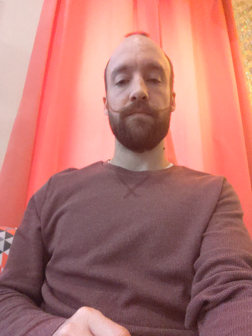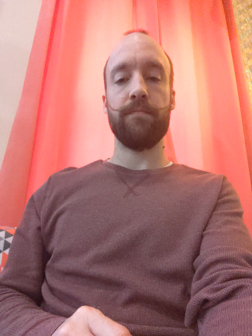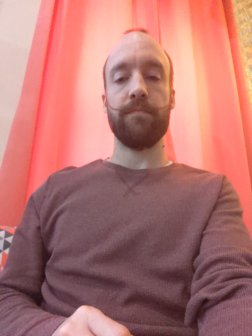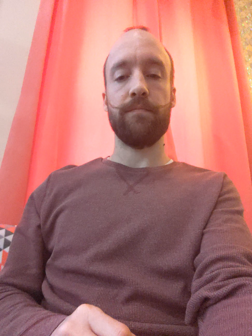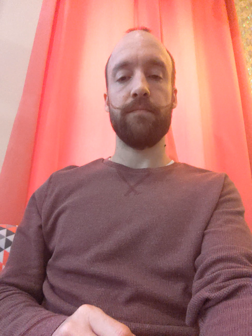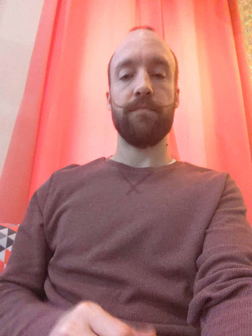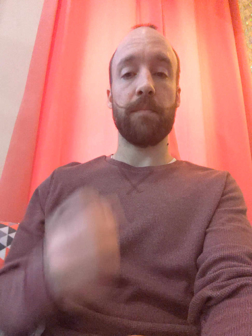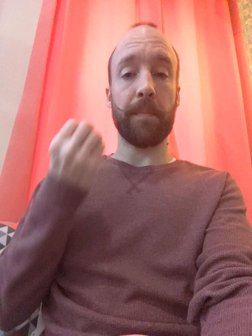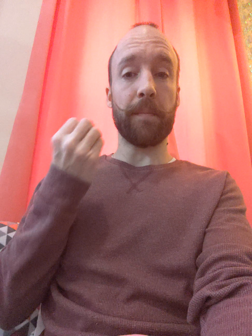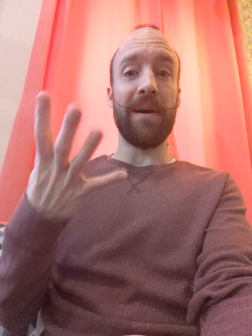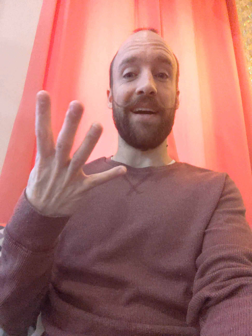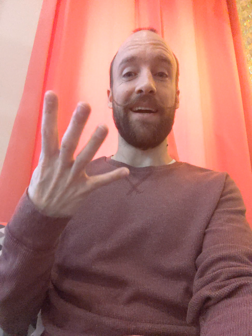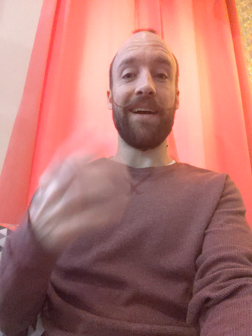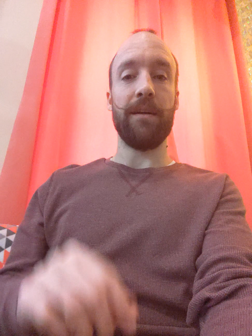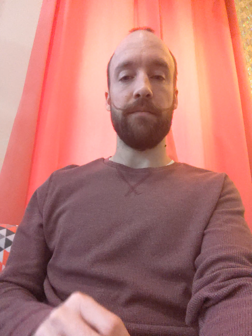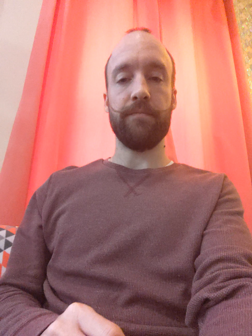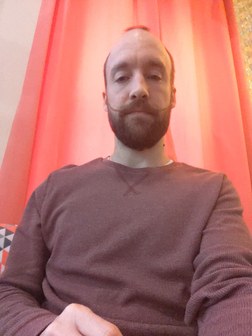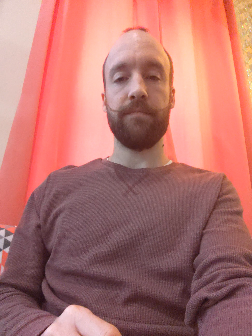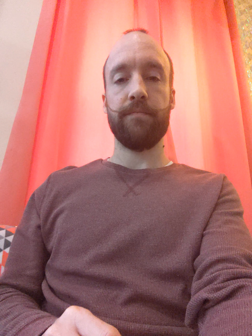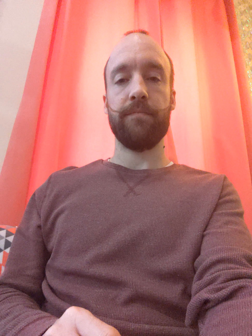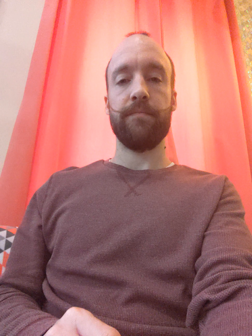many